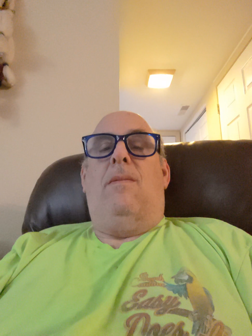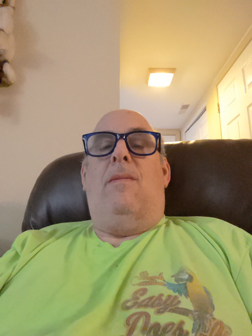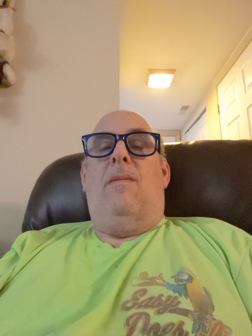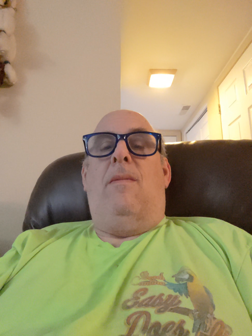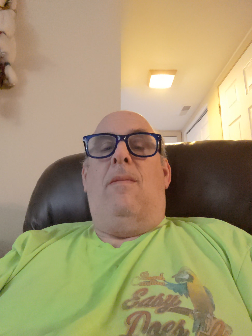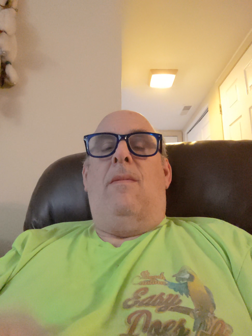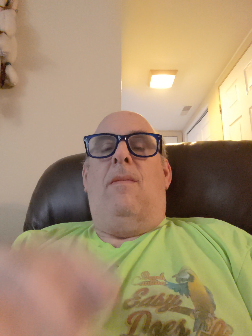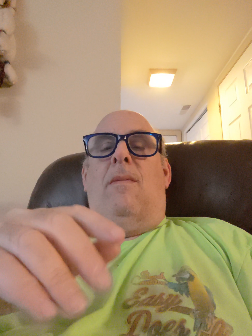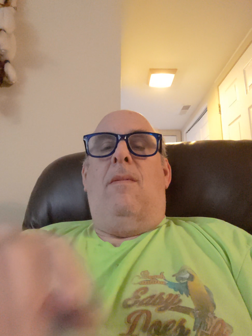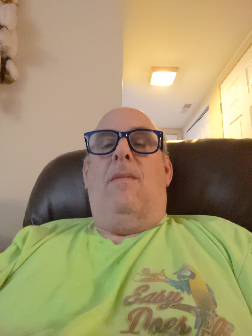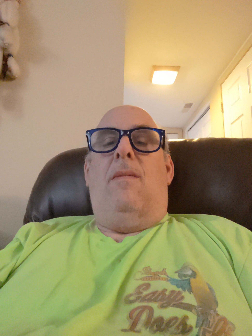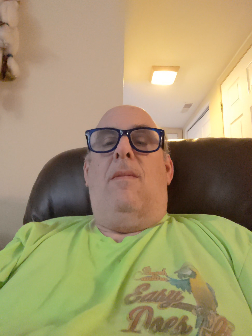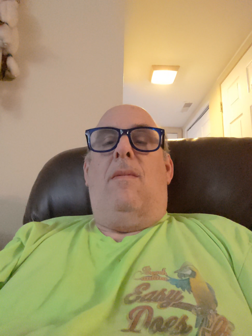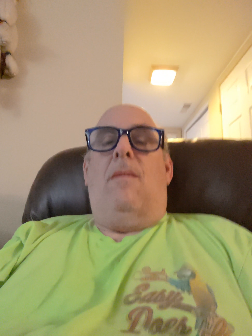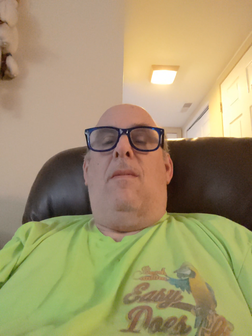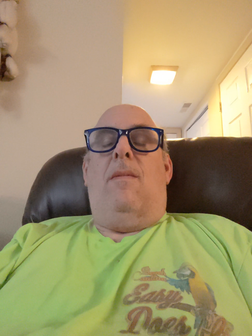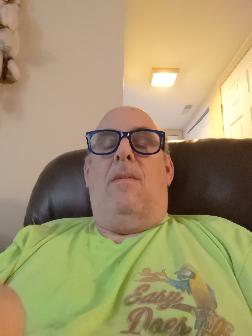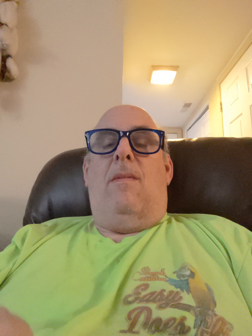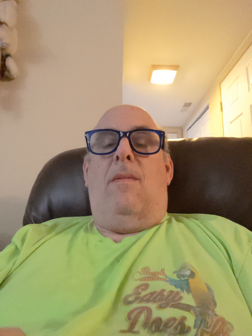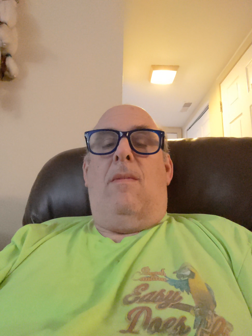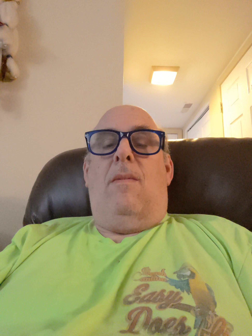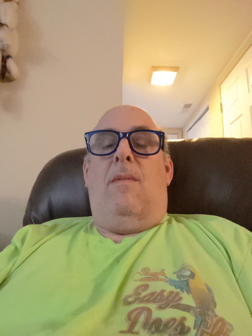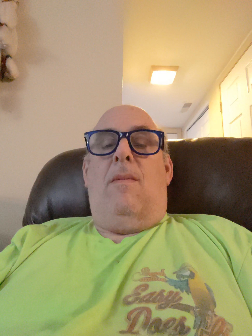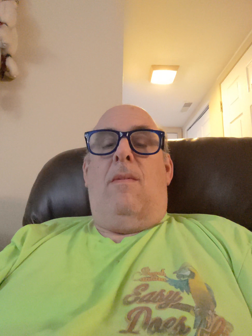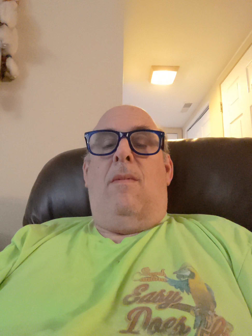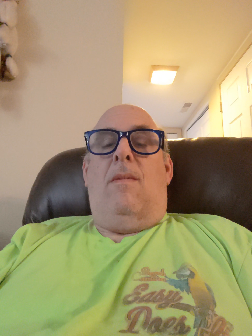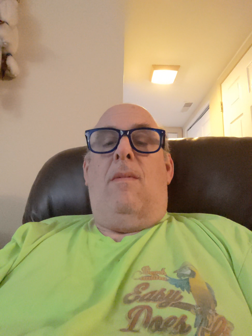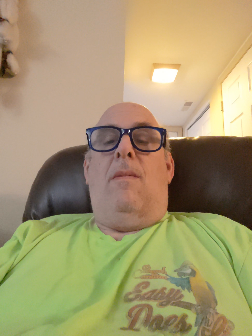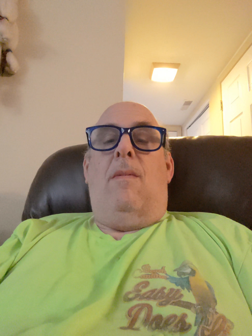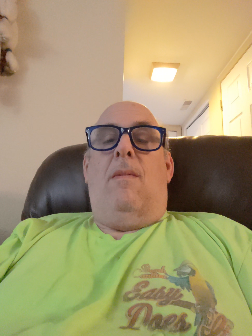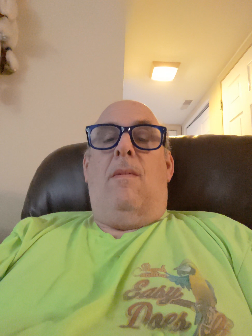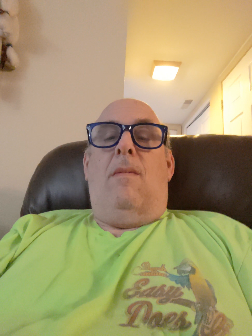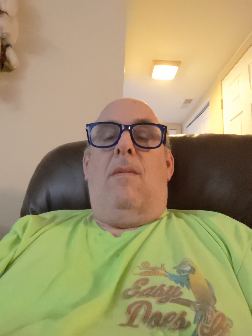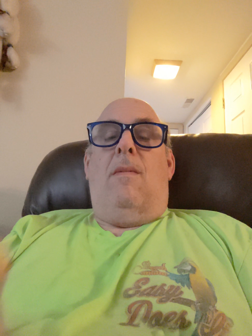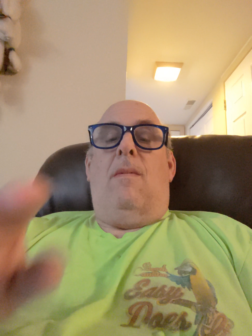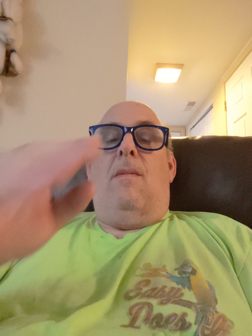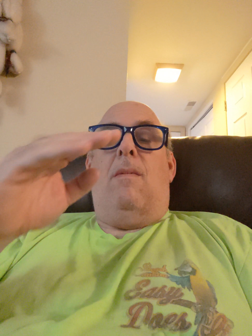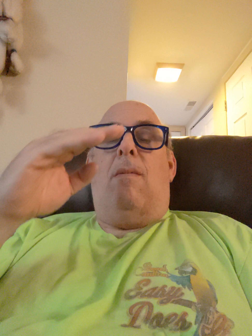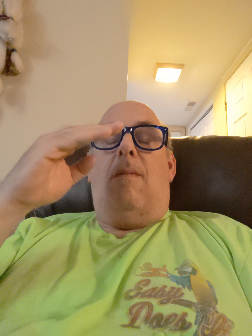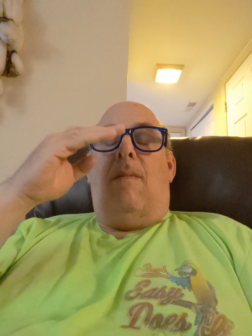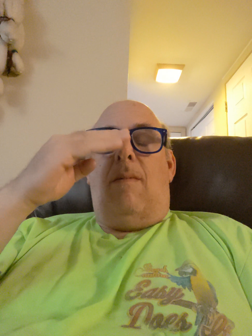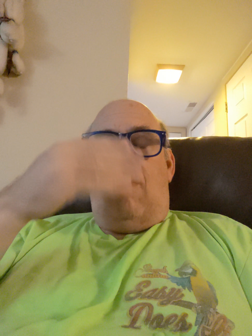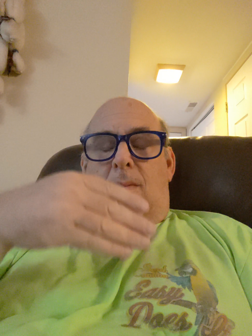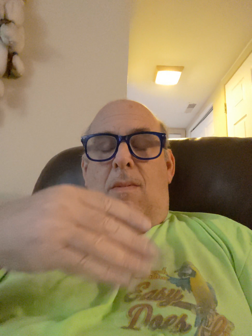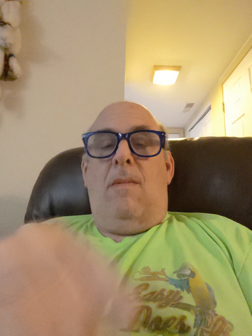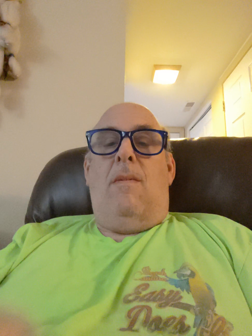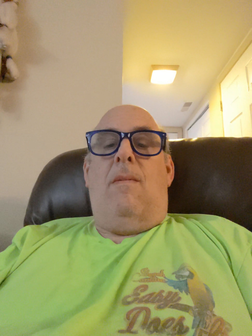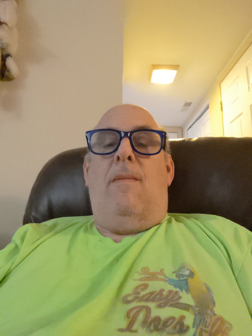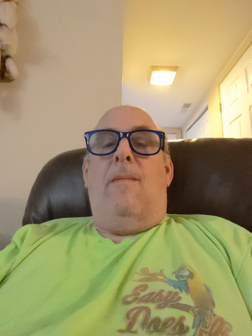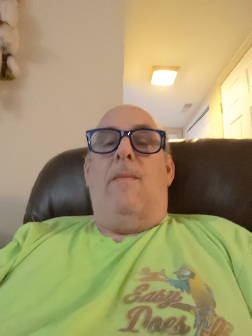sleepy